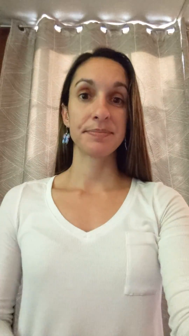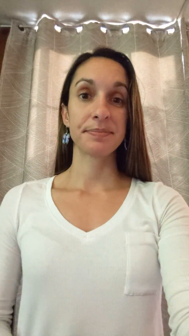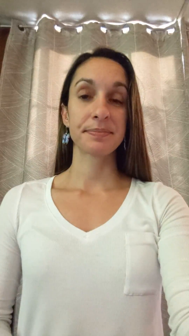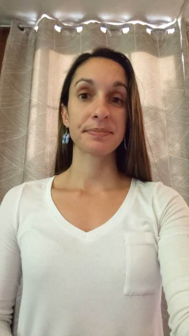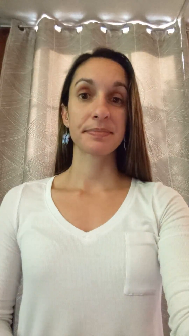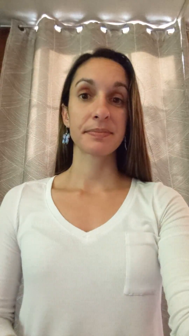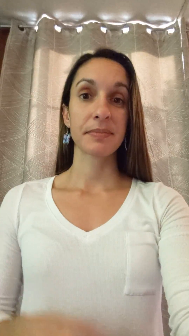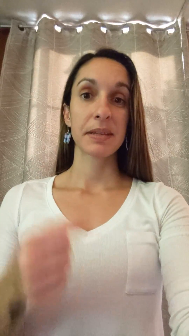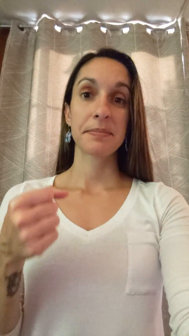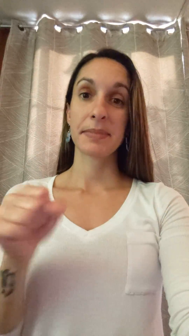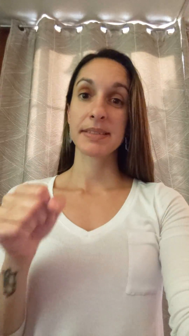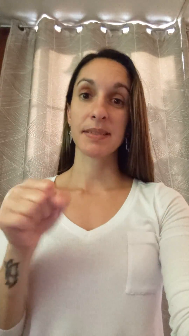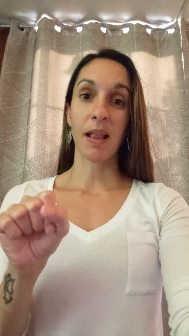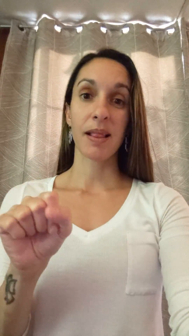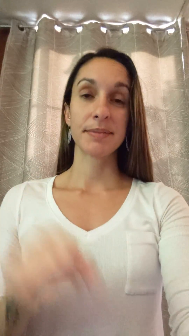motorcycle